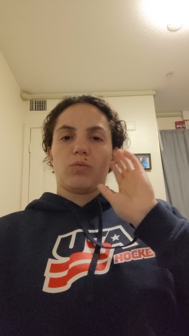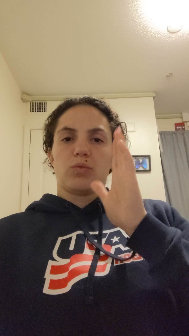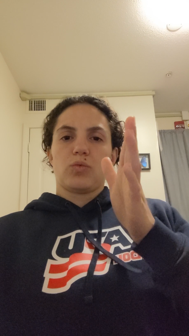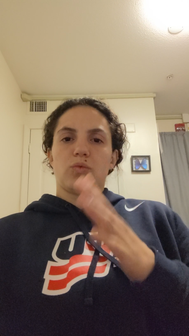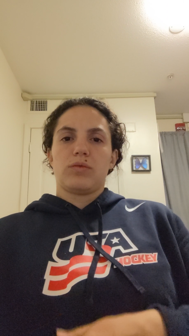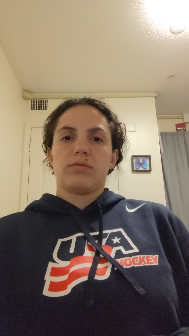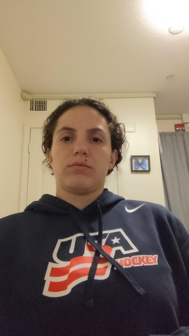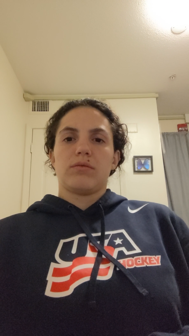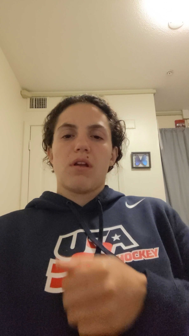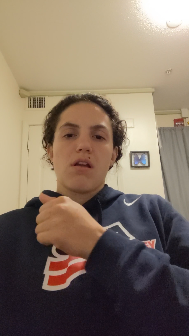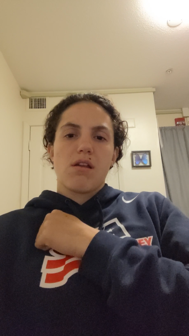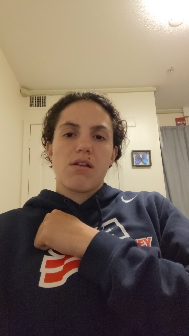hug